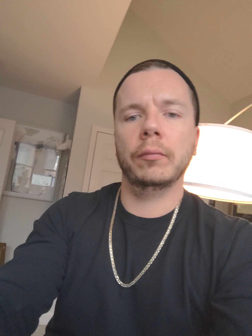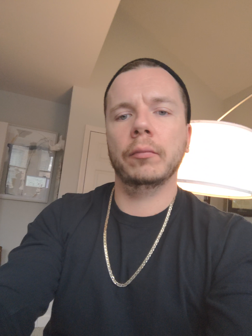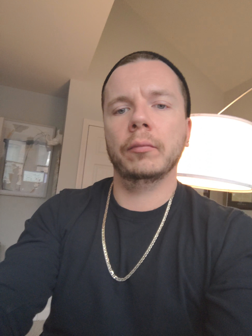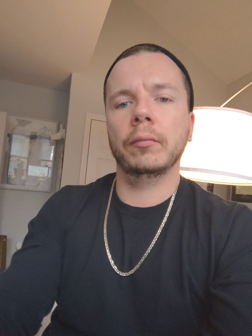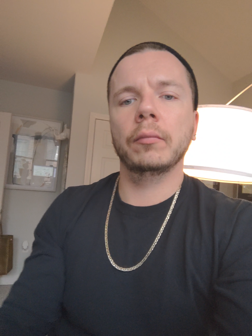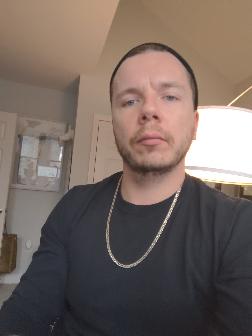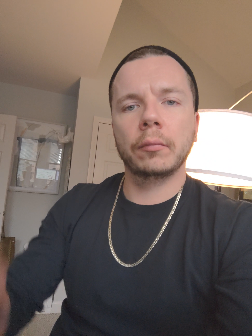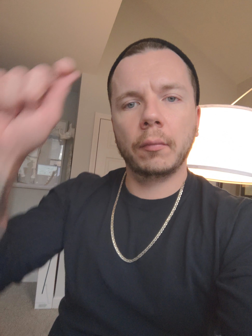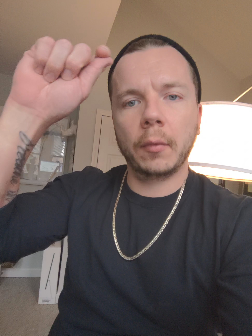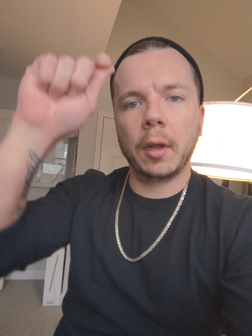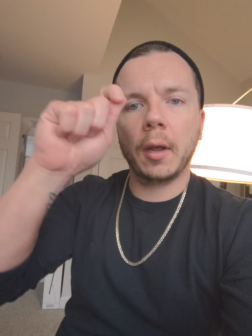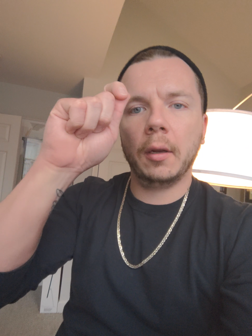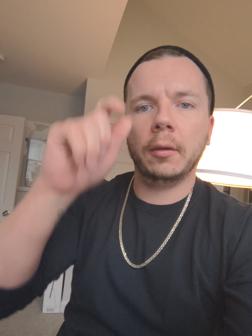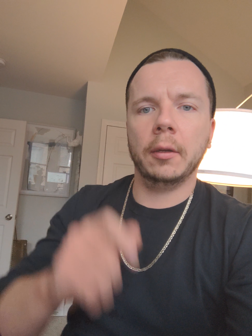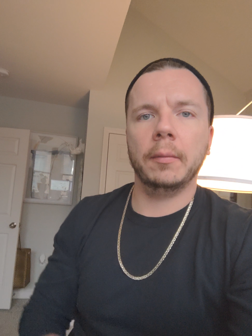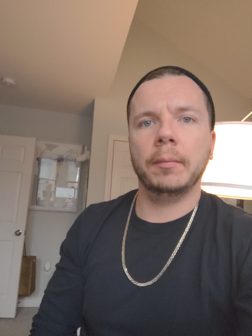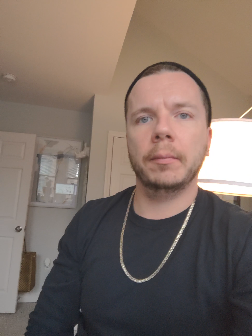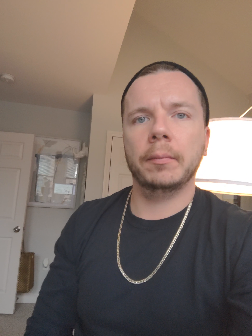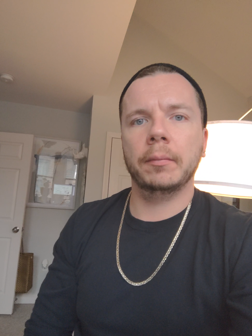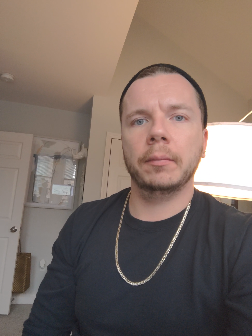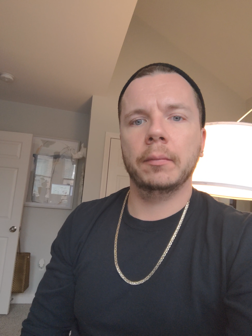hat